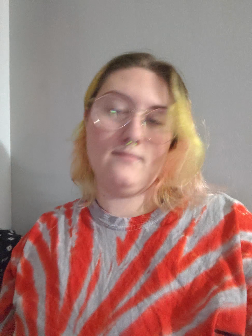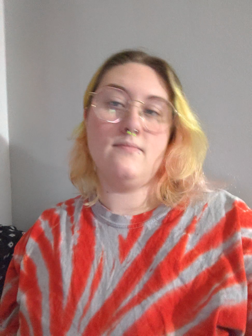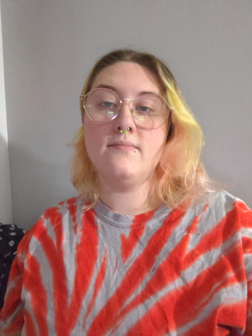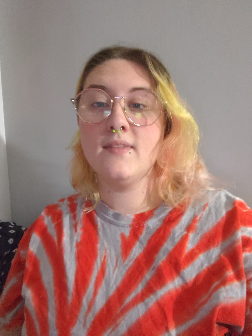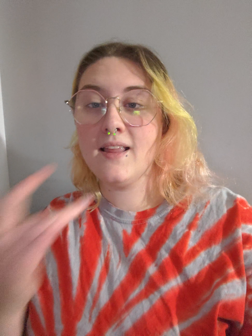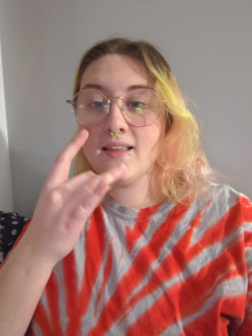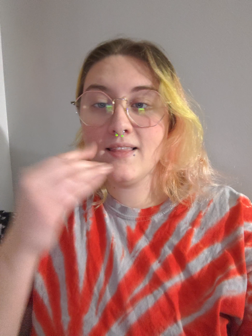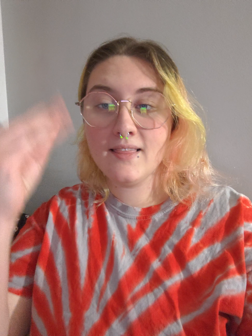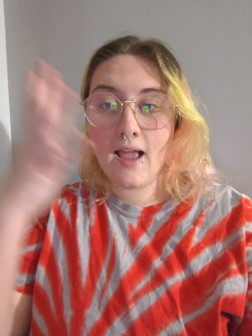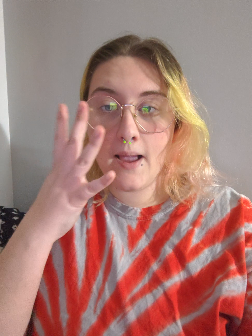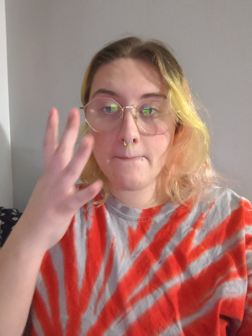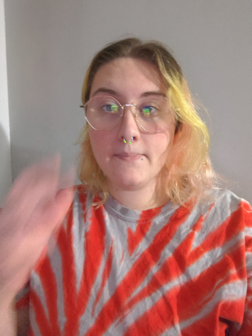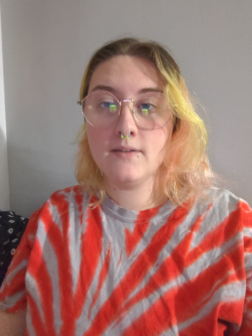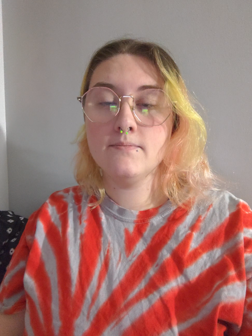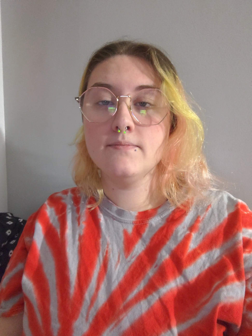lamp